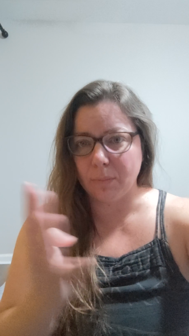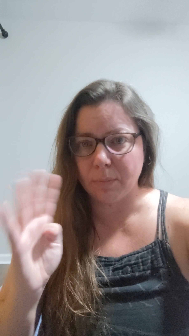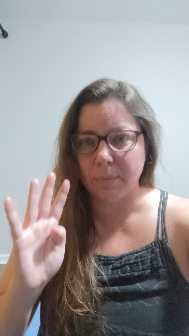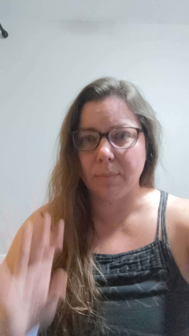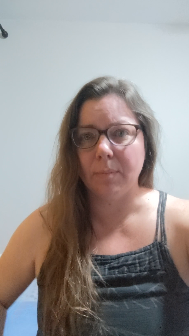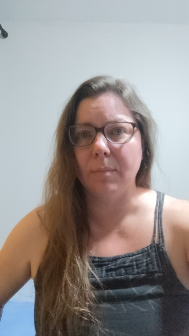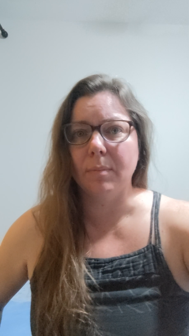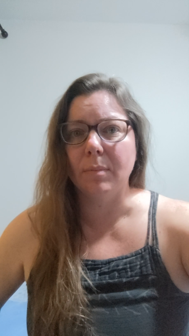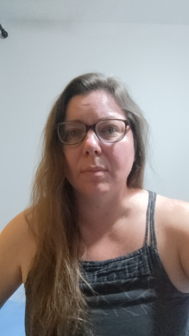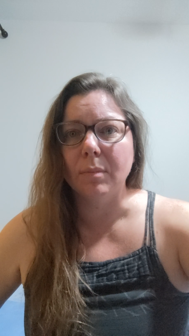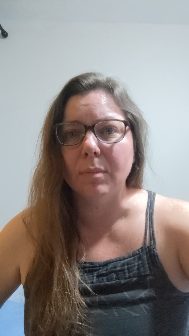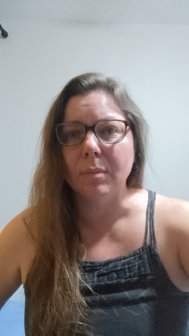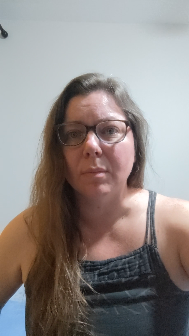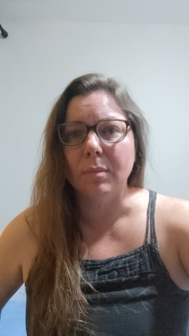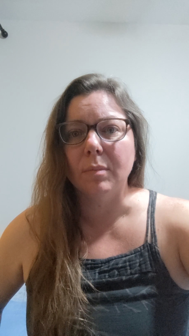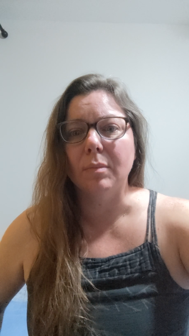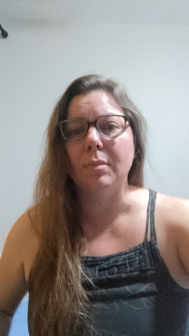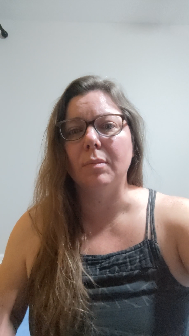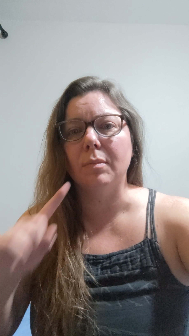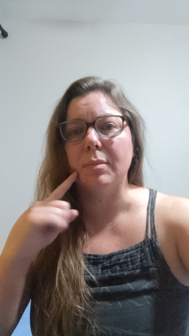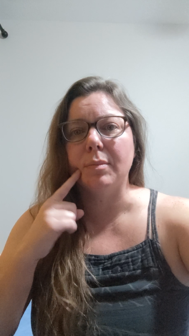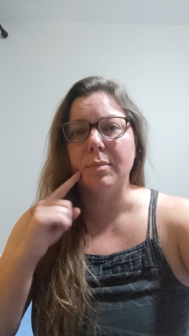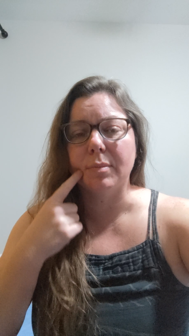candy